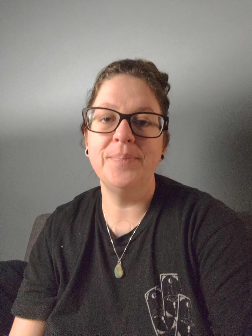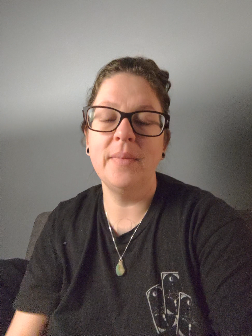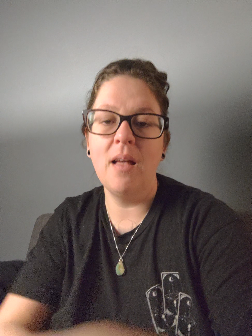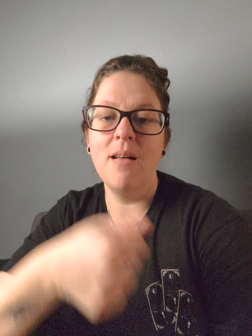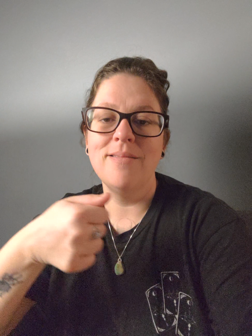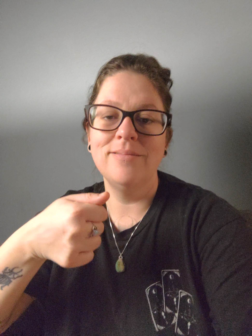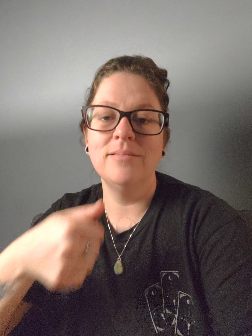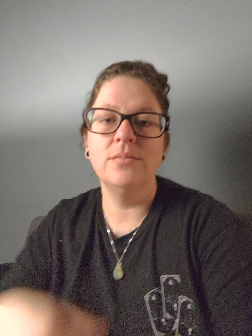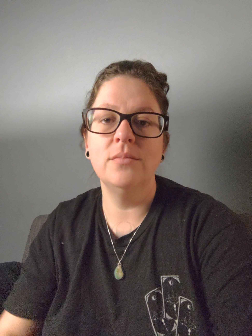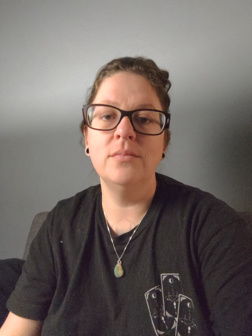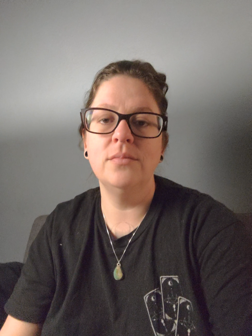hide